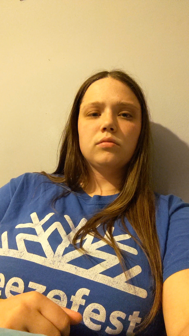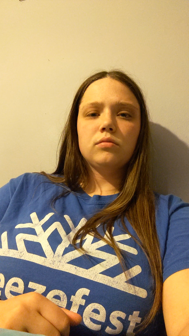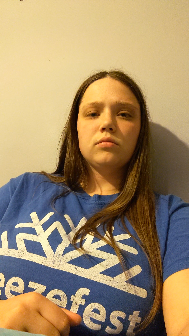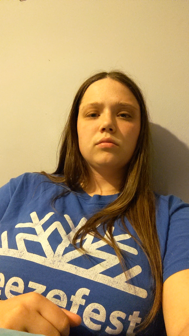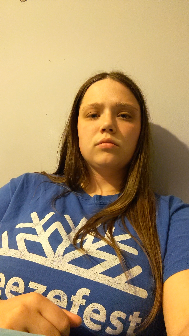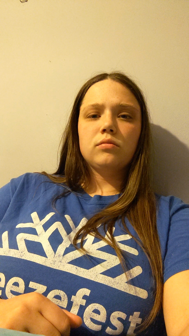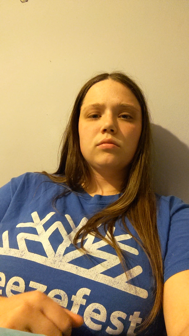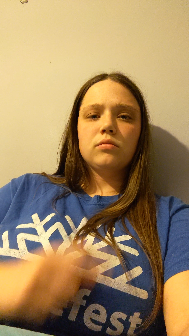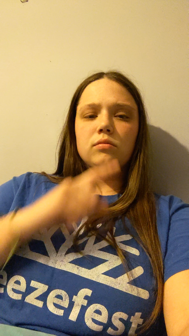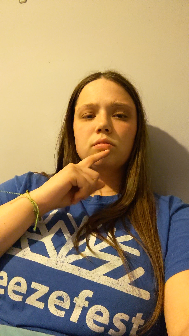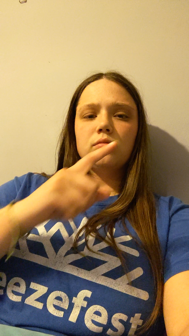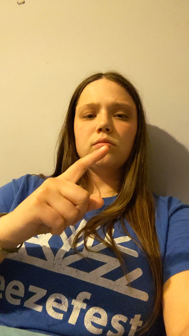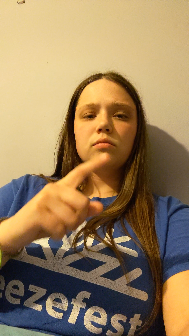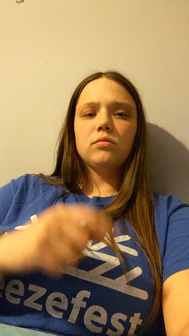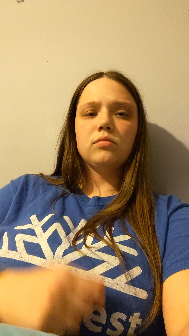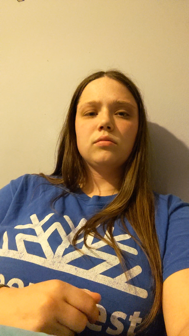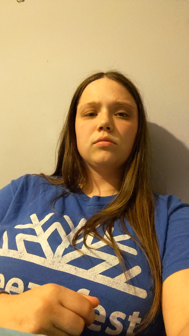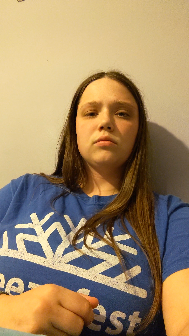is